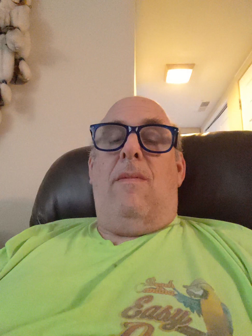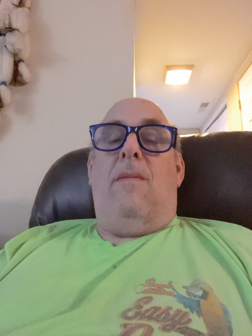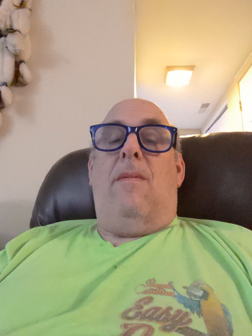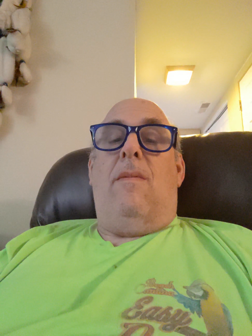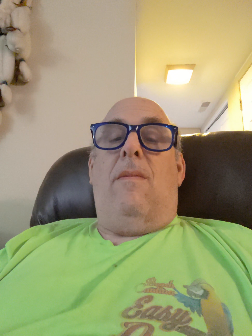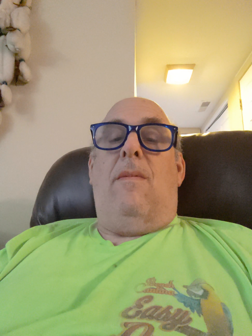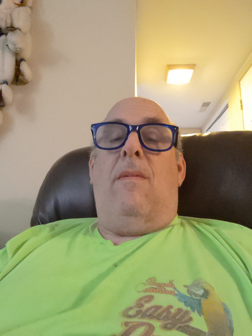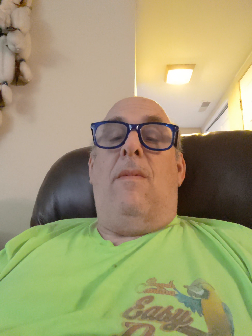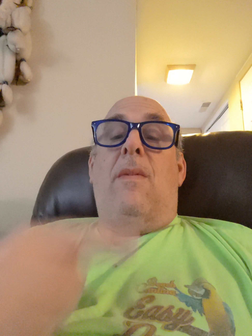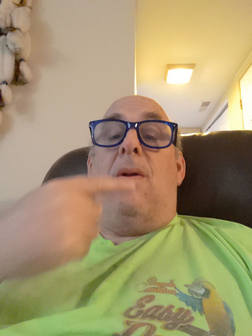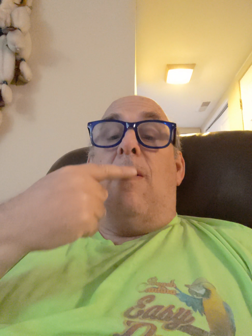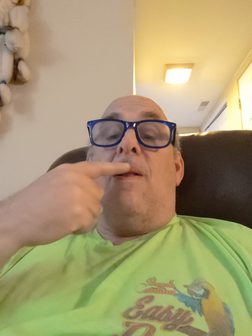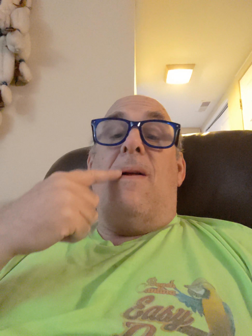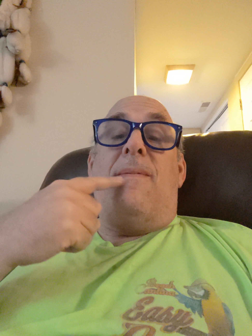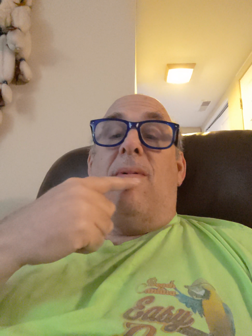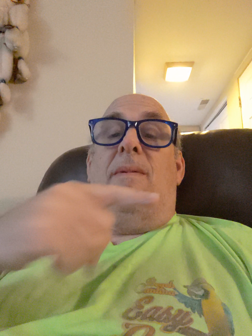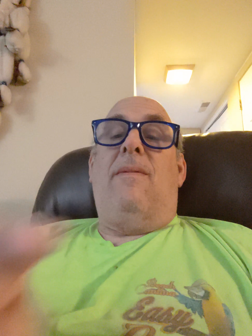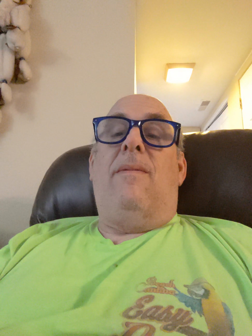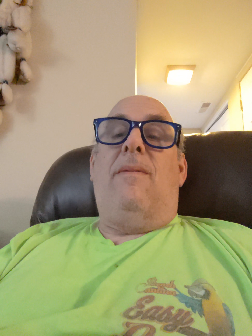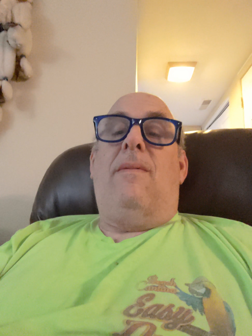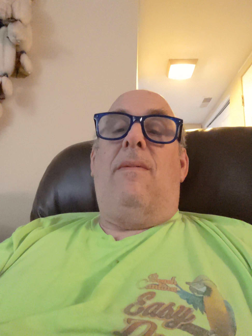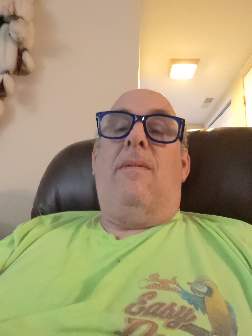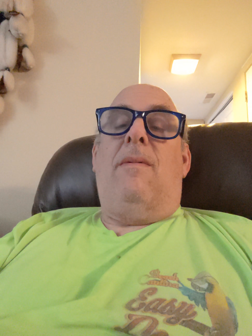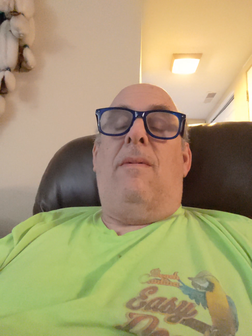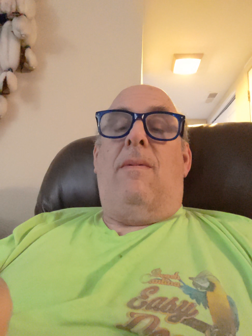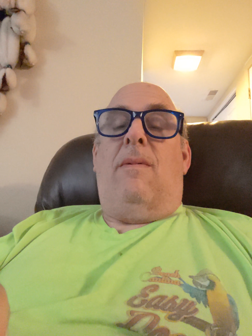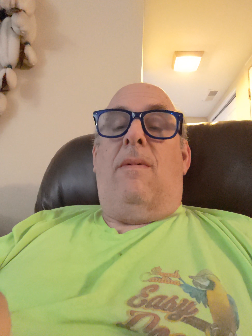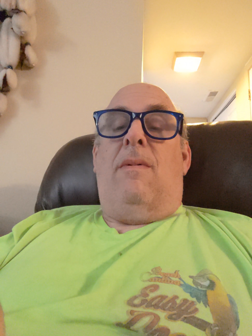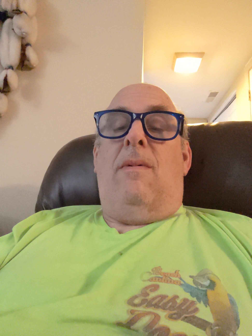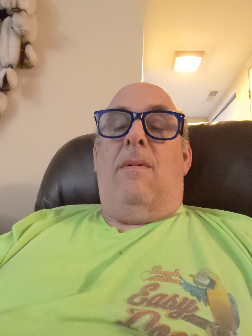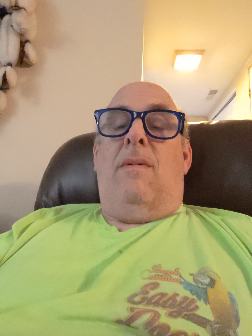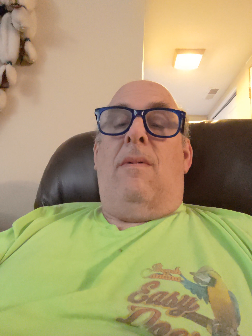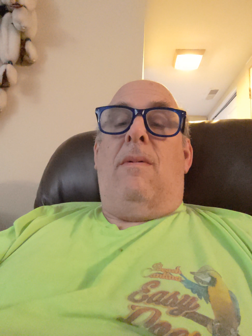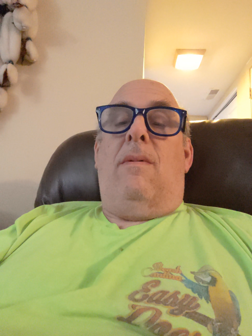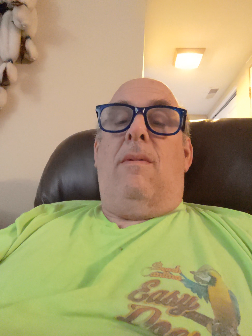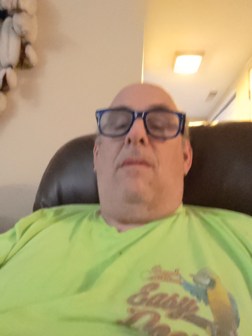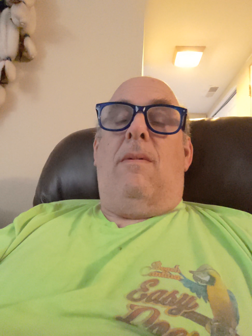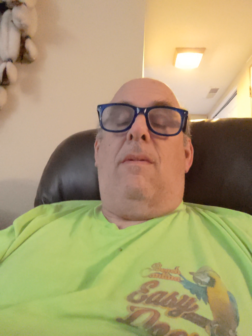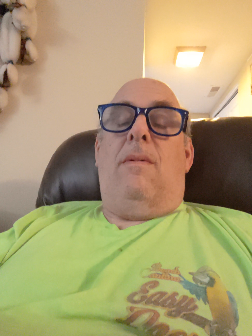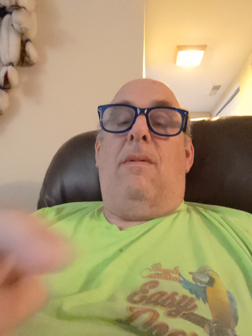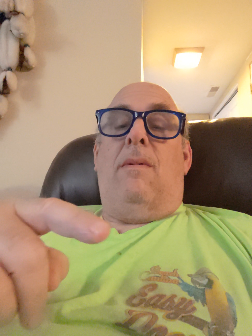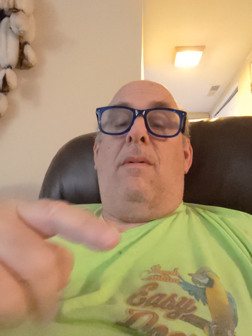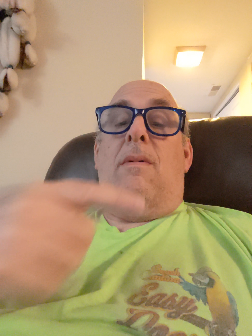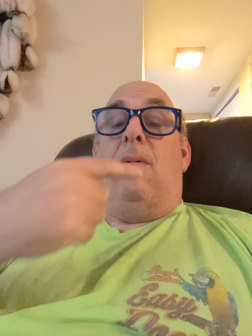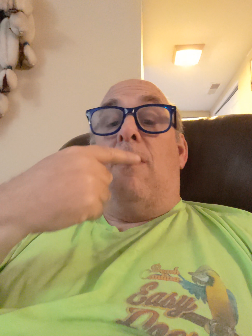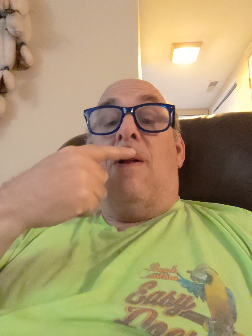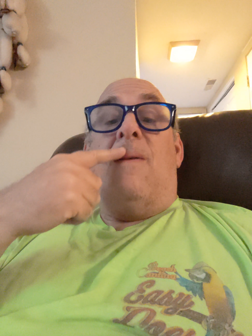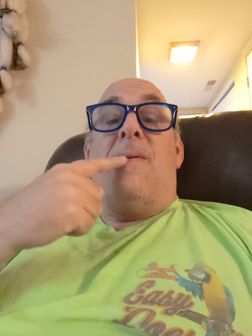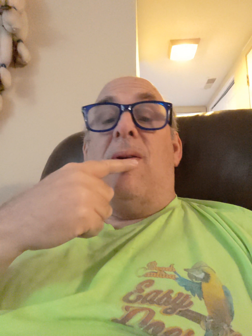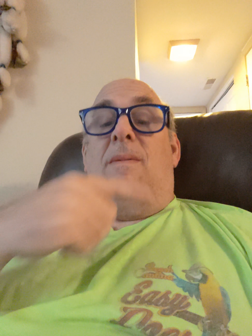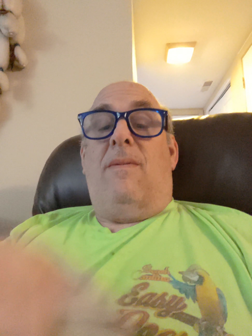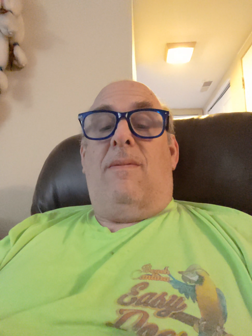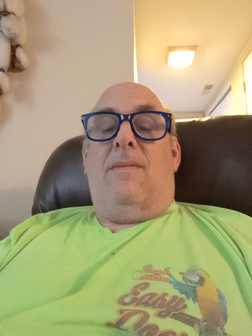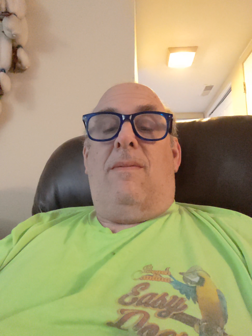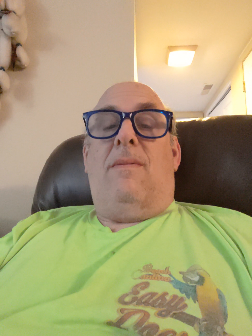lips